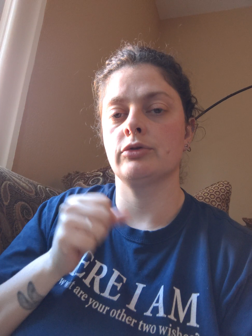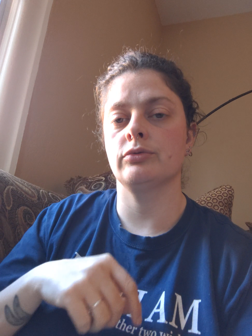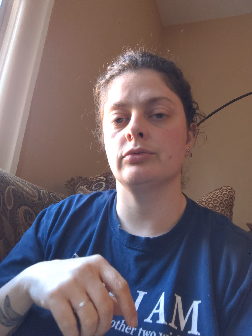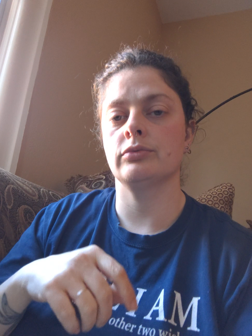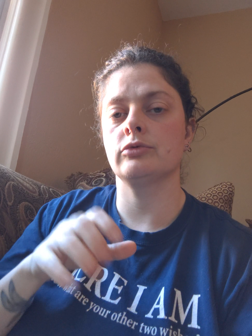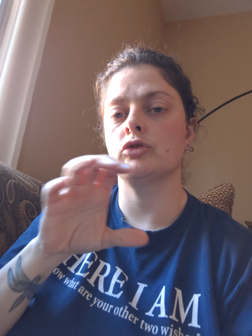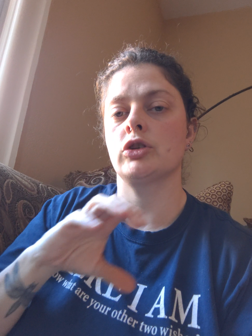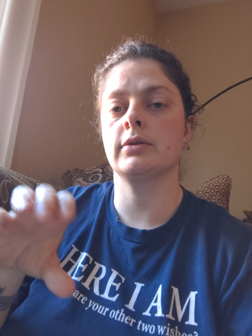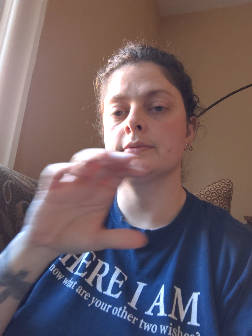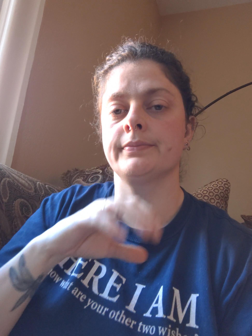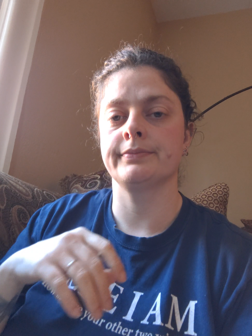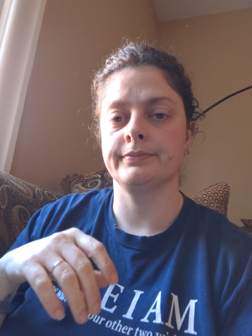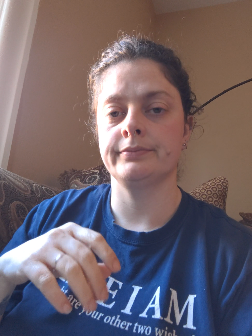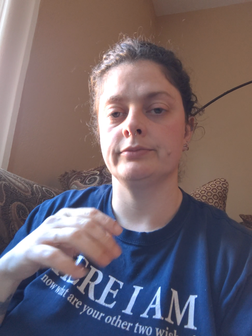chocolate